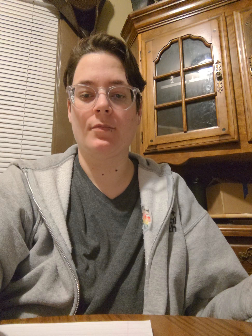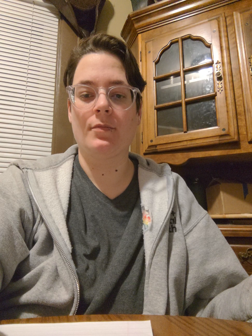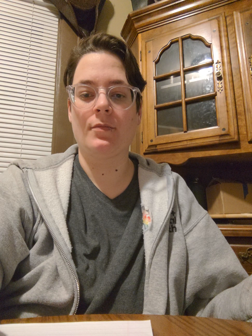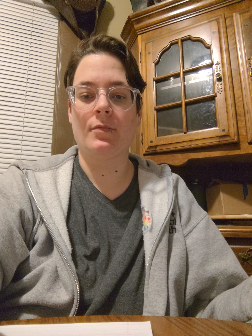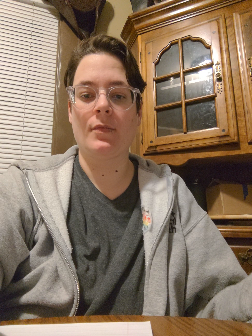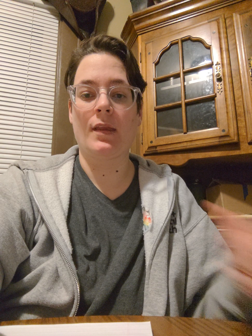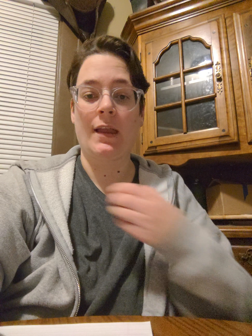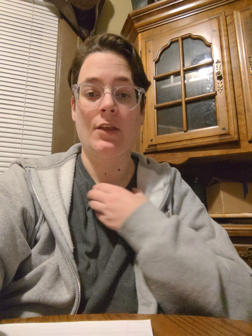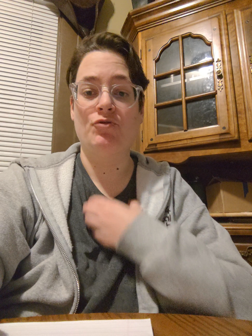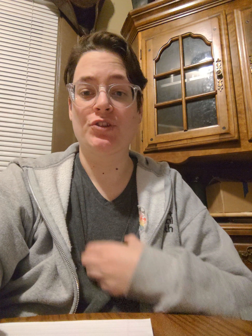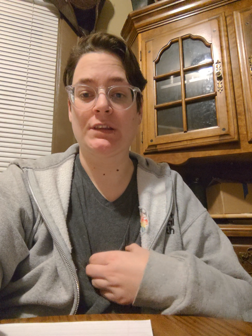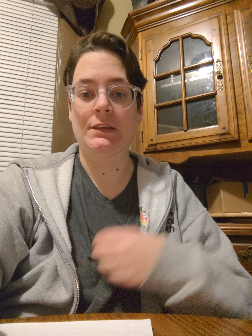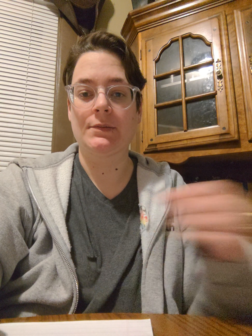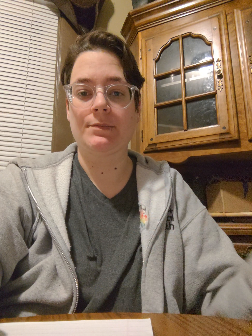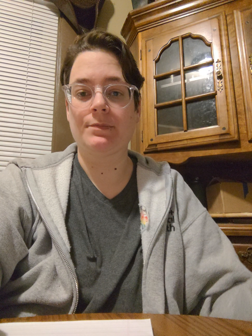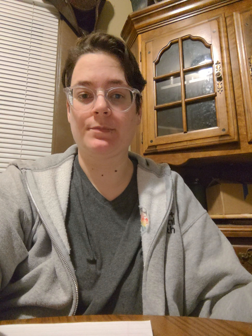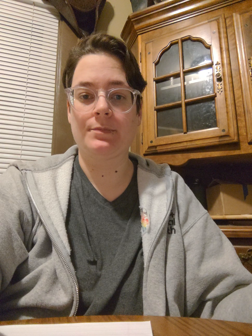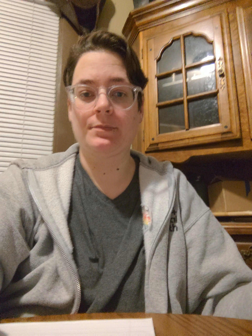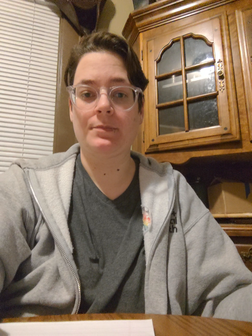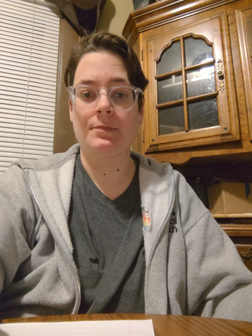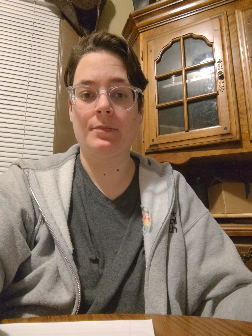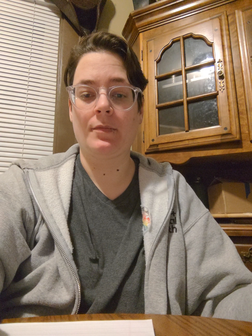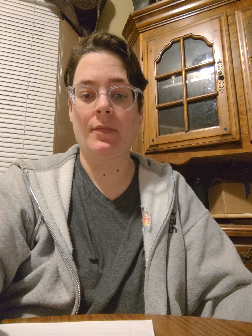hungry